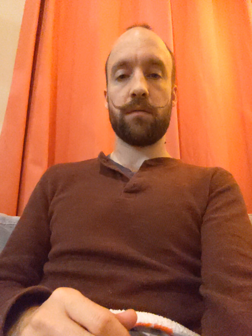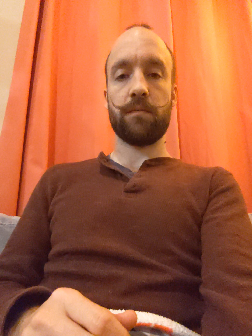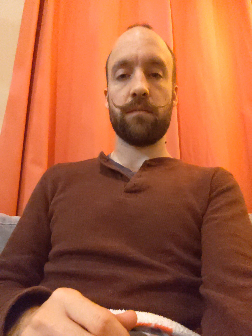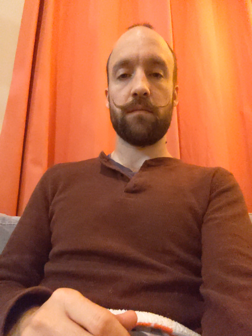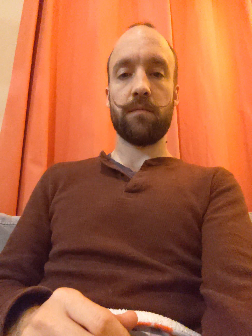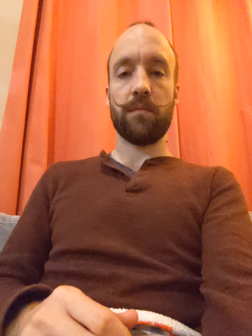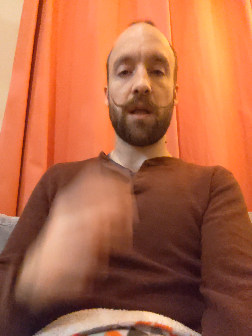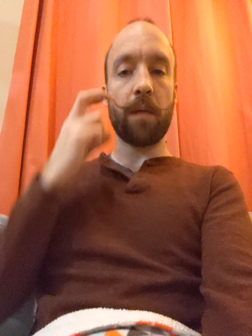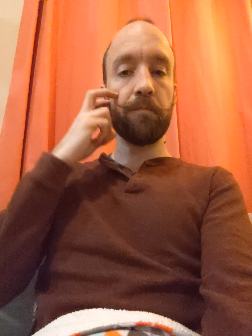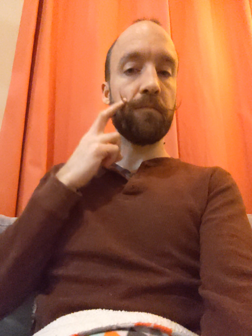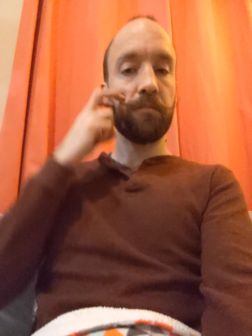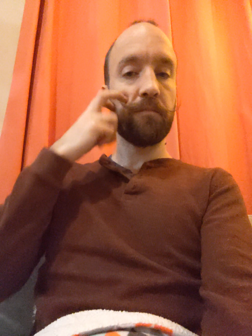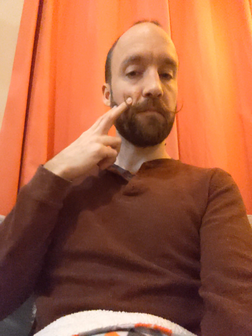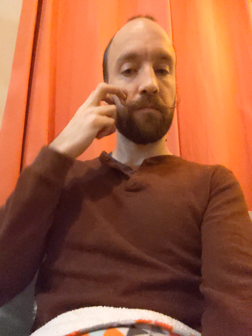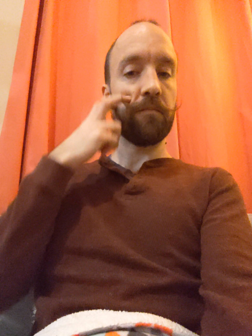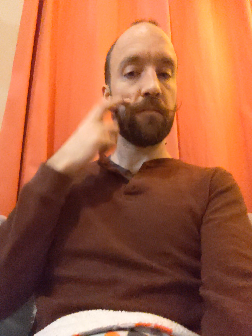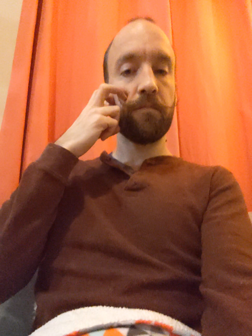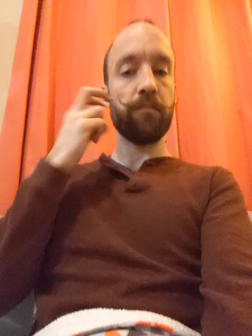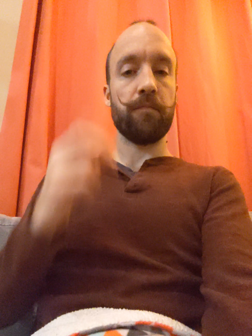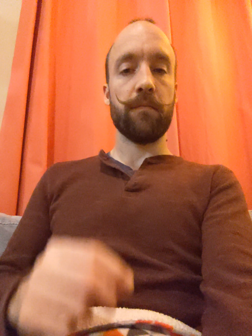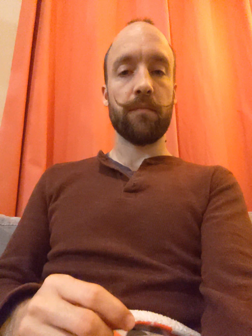gum